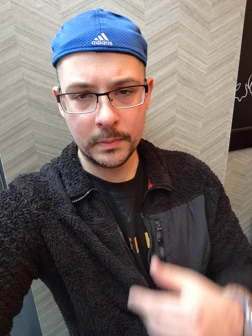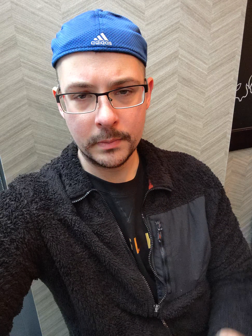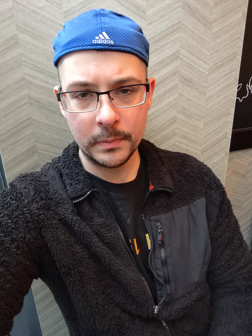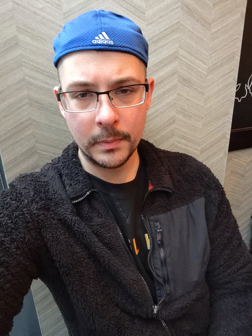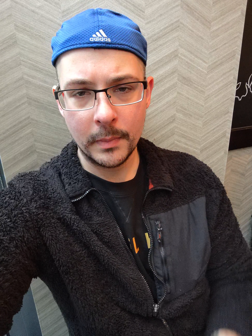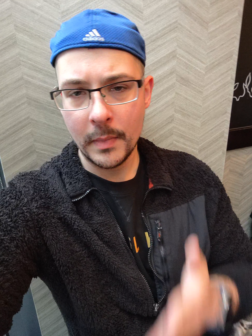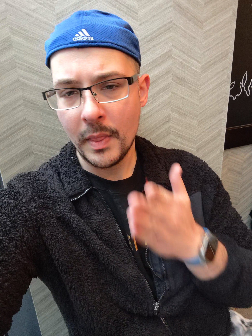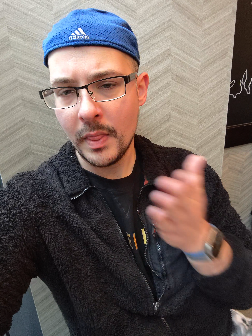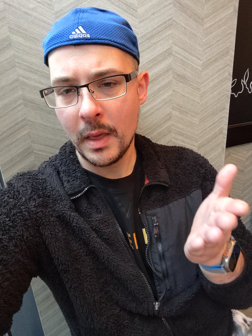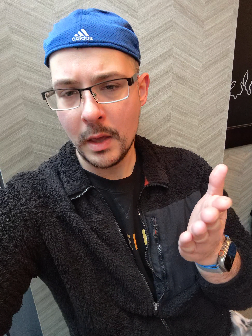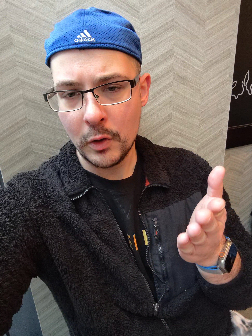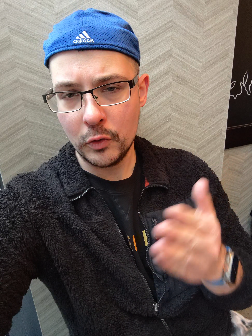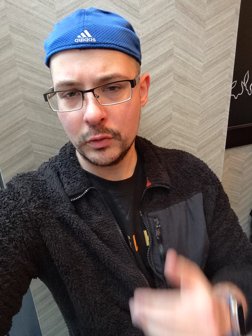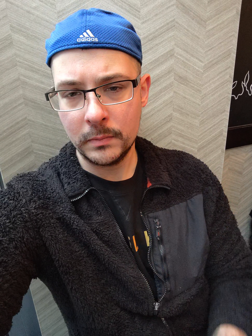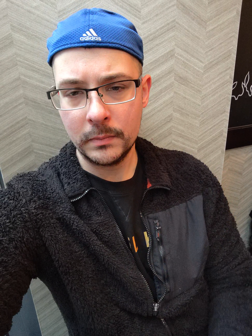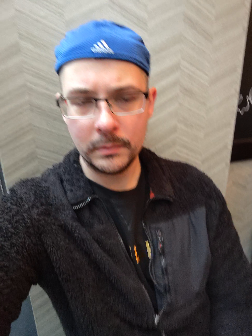there